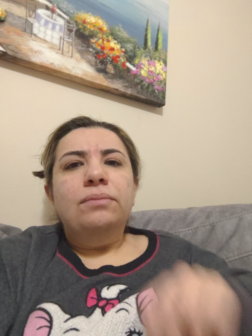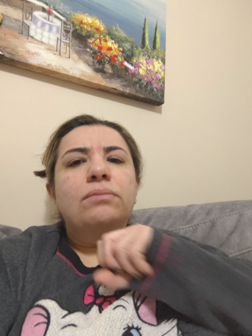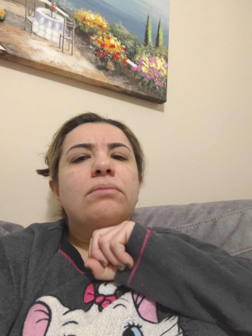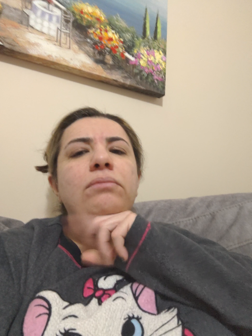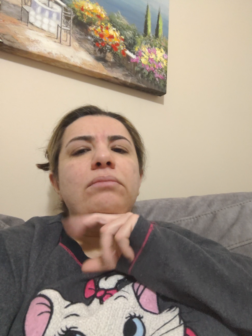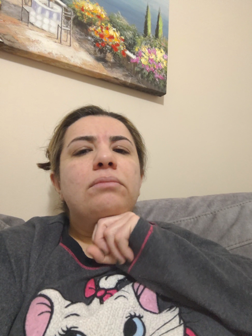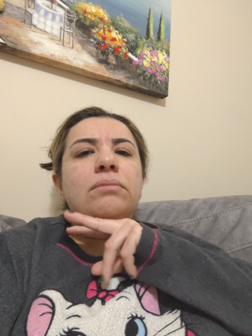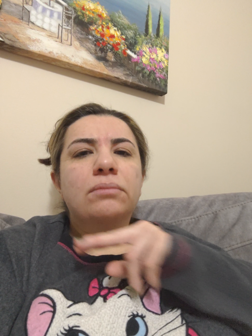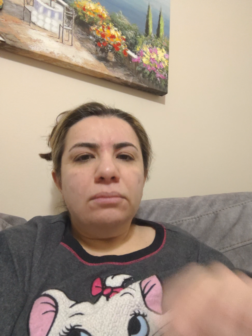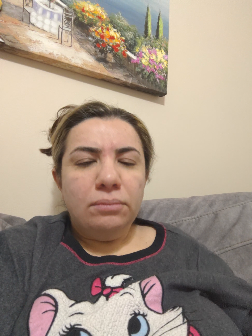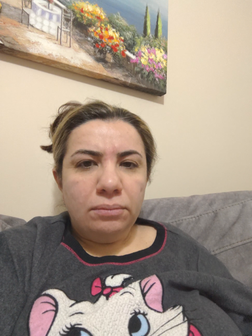frog